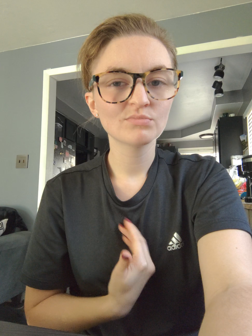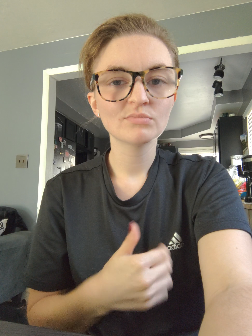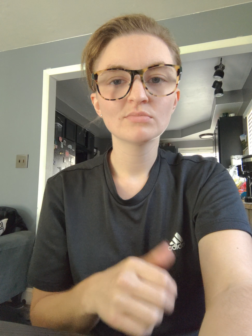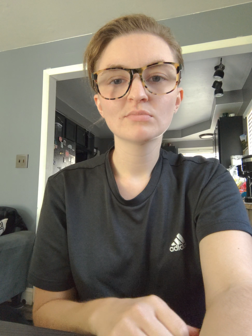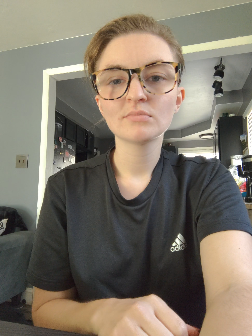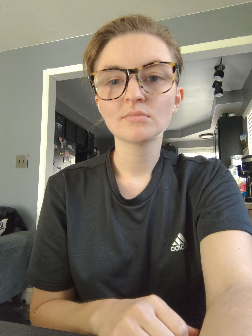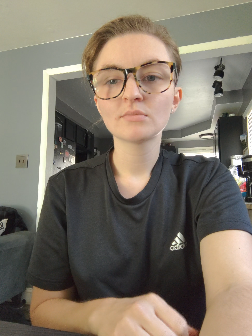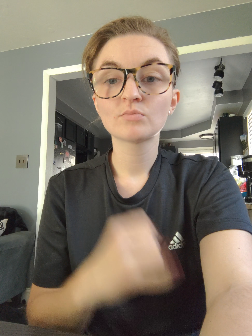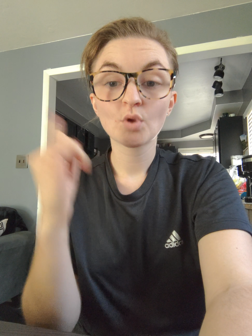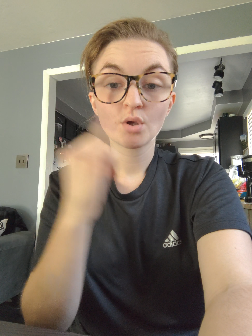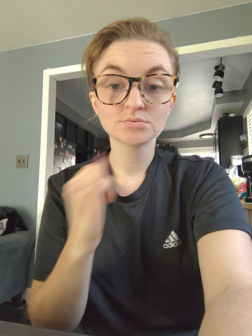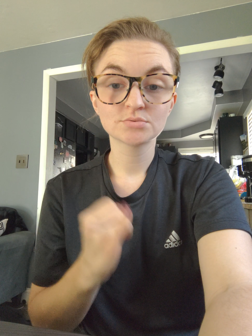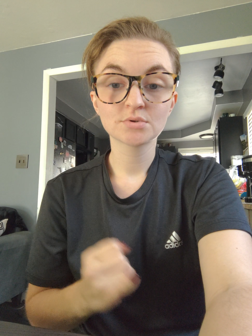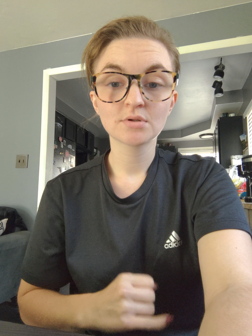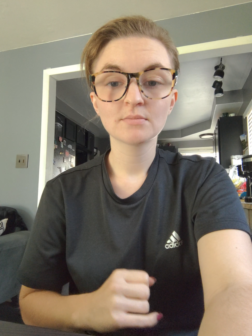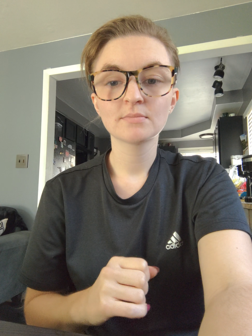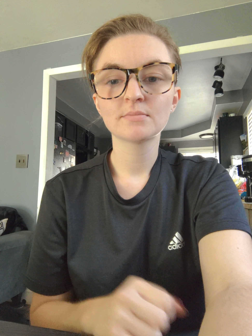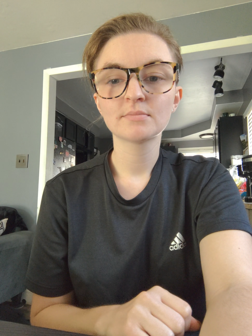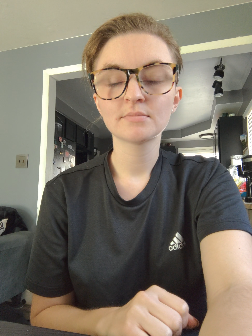draw